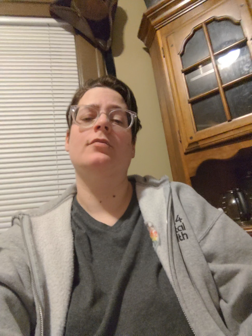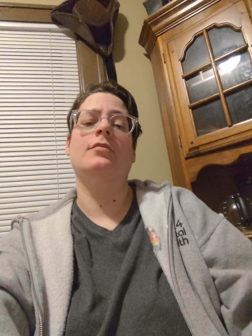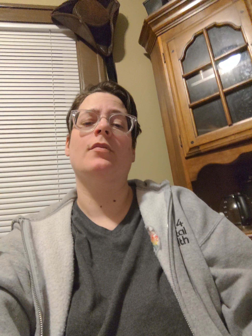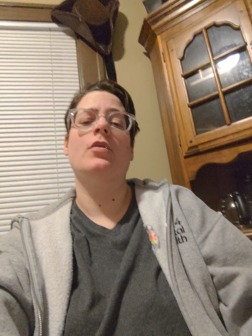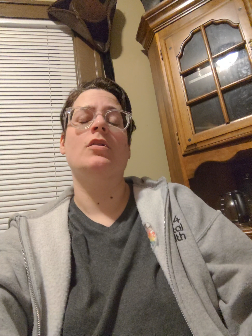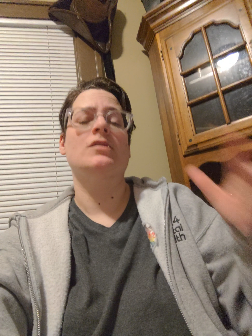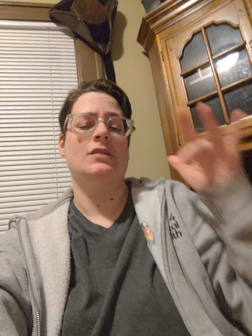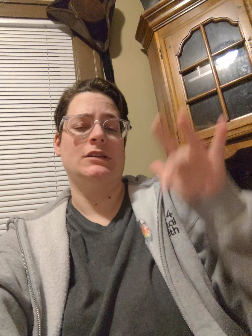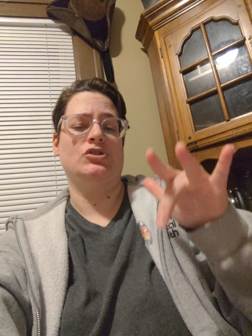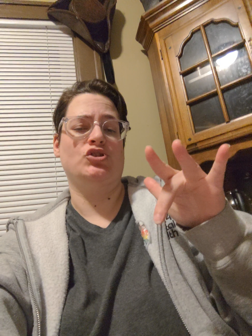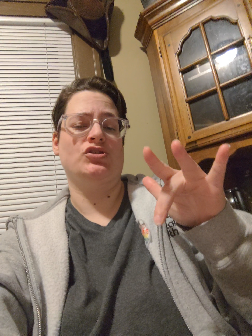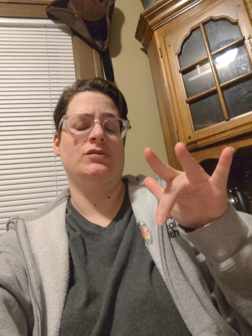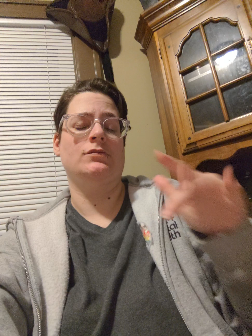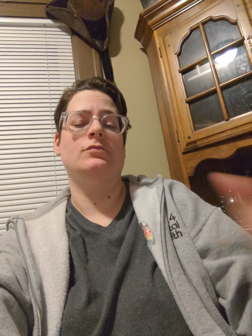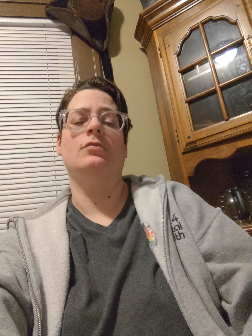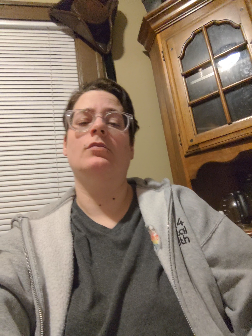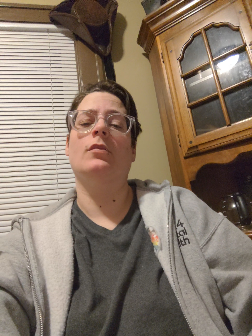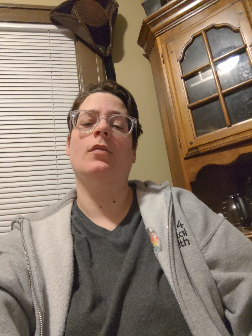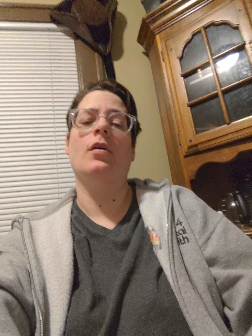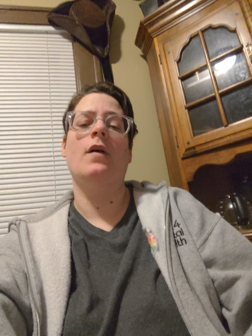touch